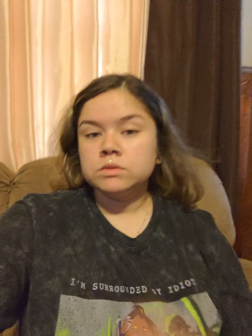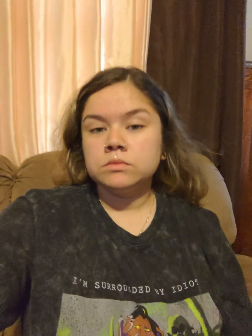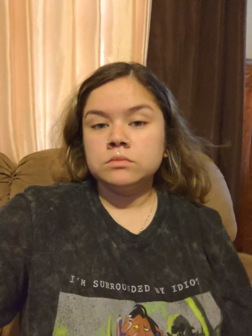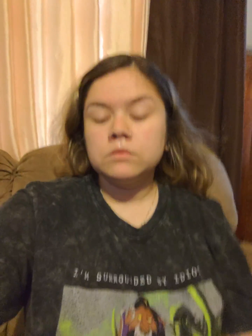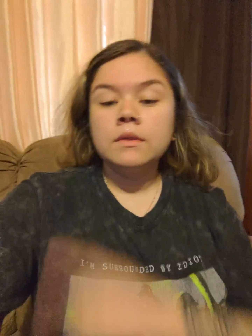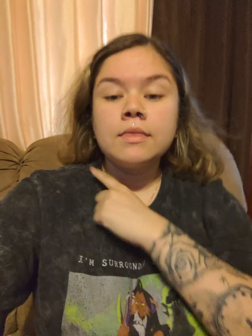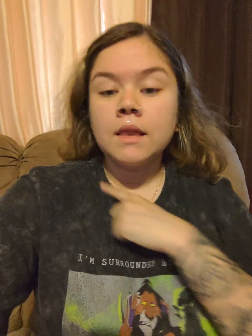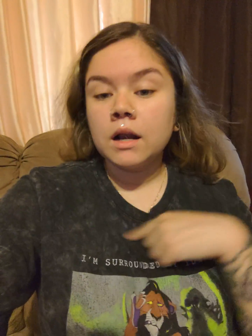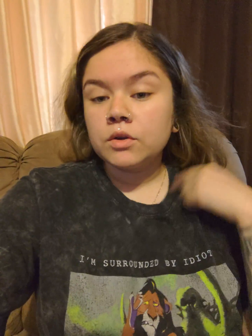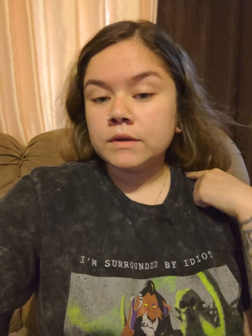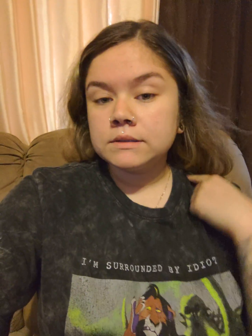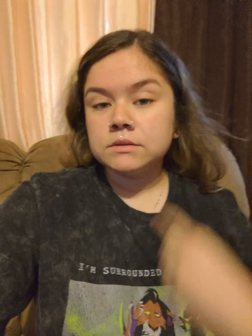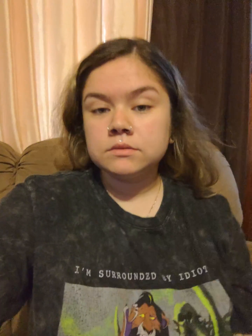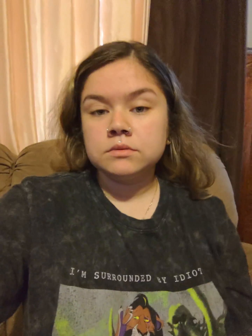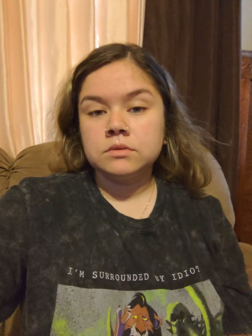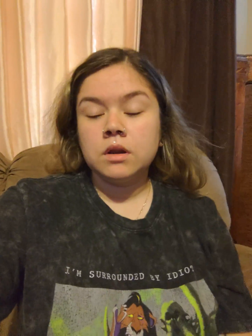necklace